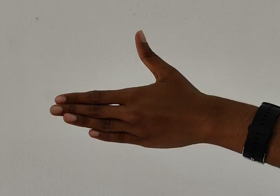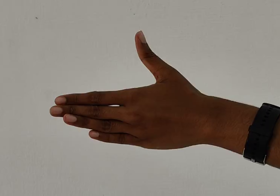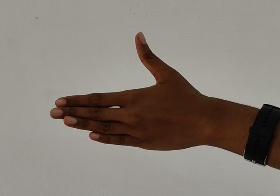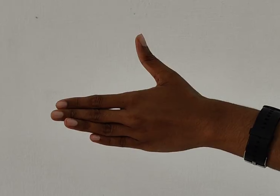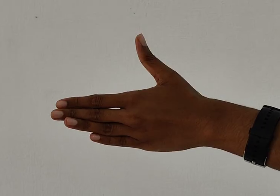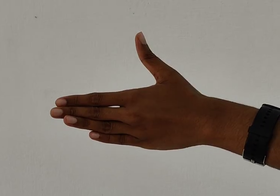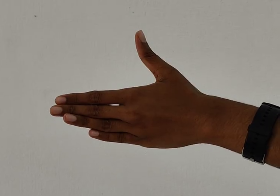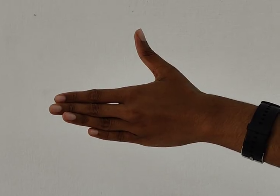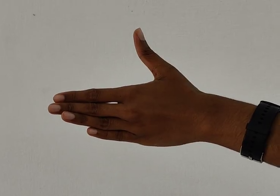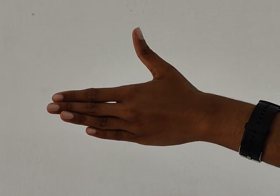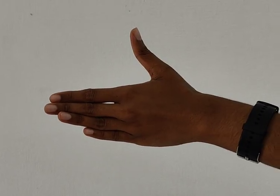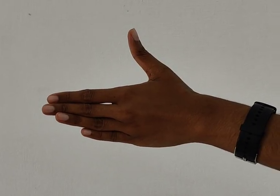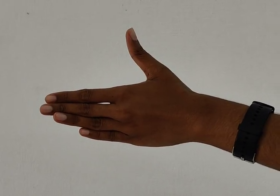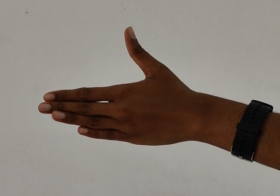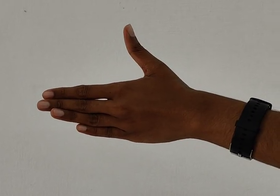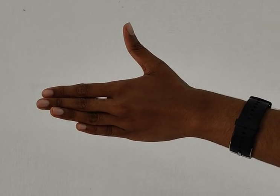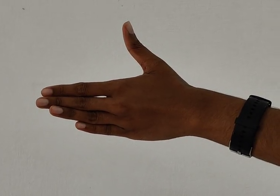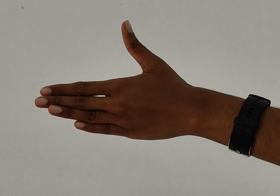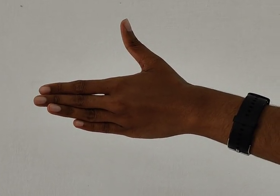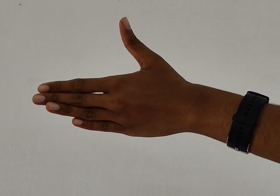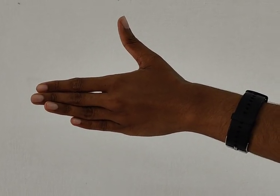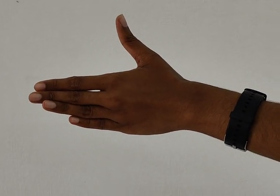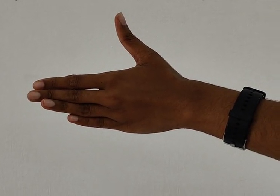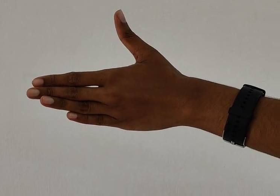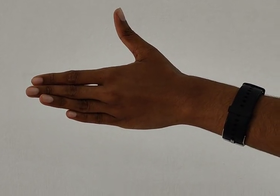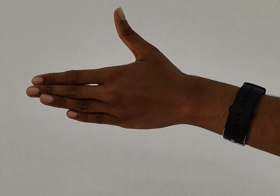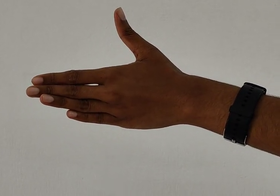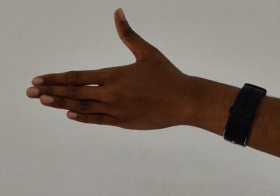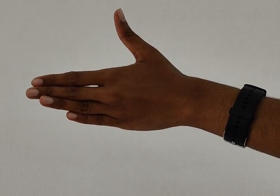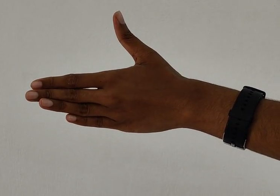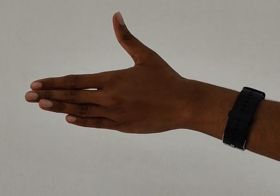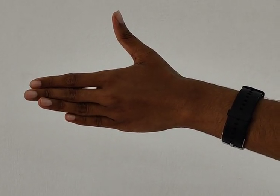ആ